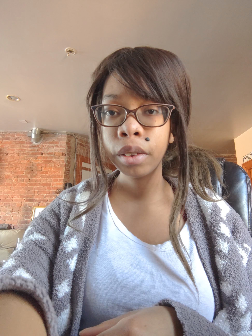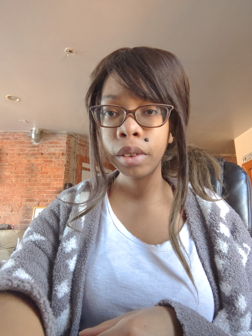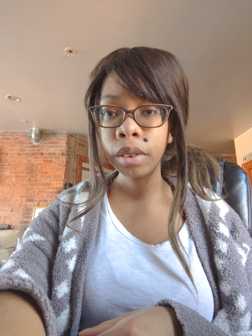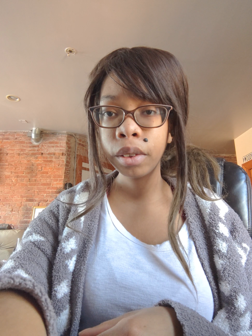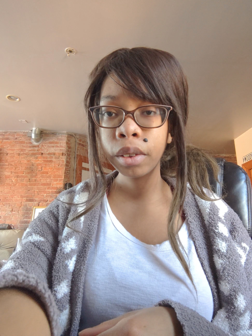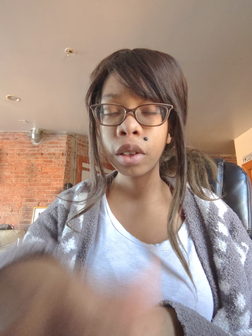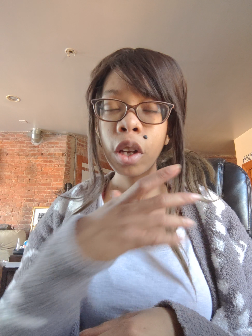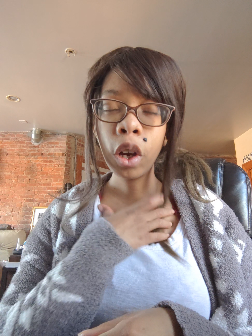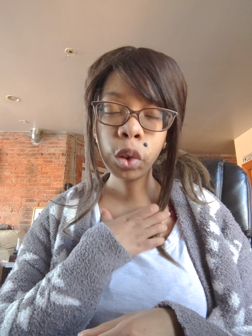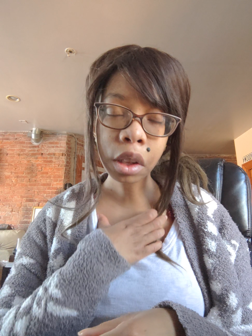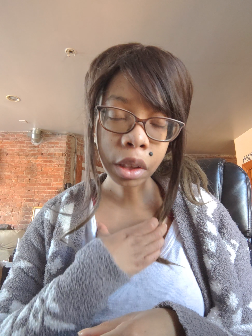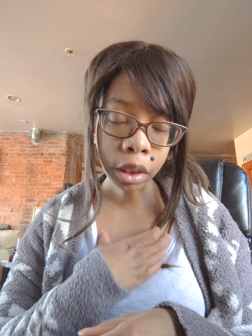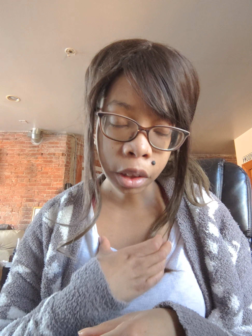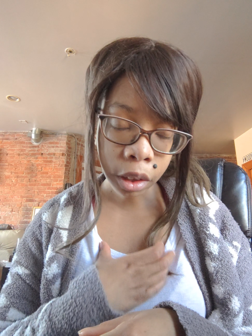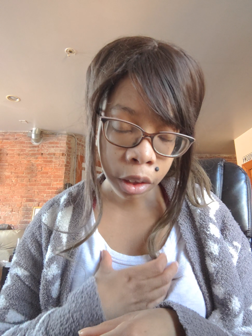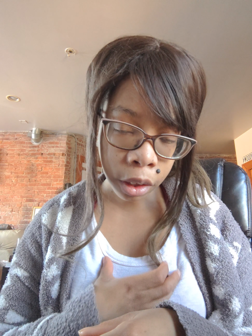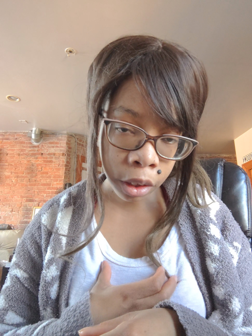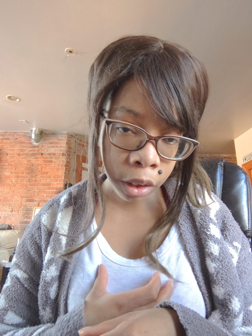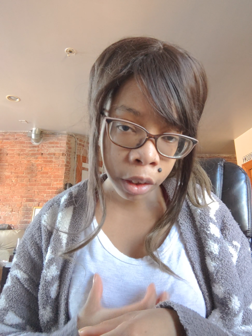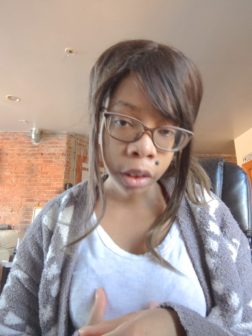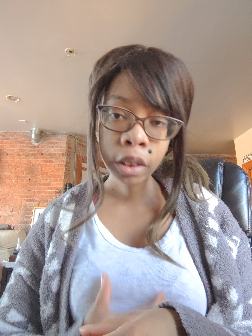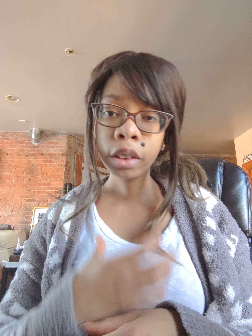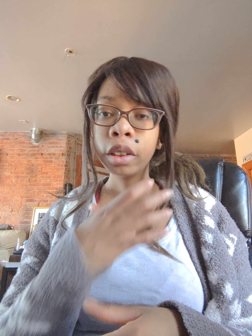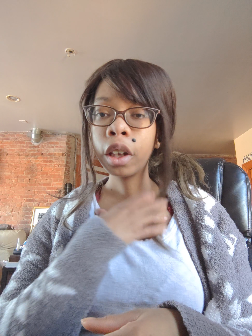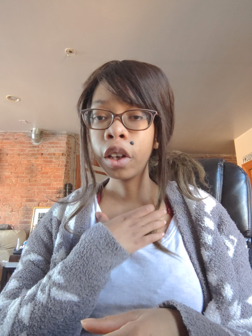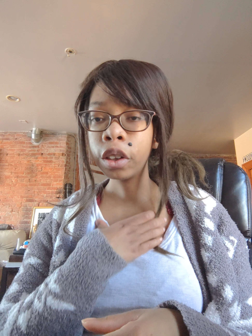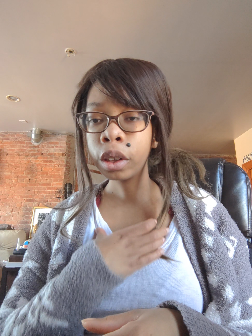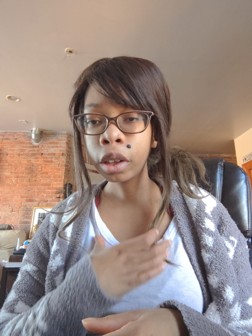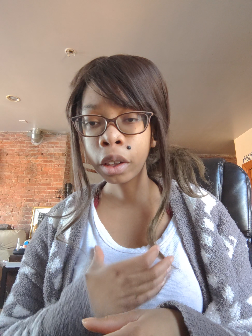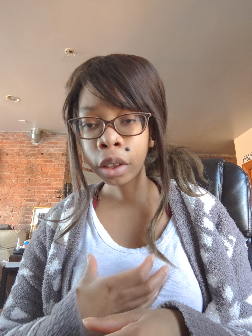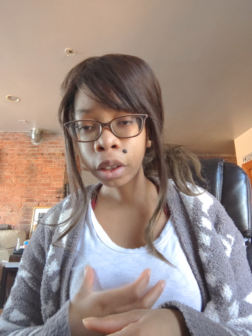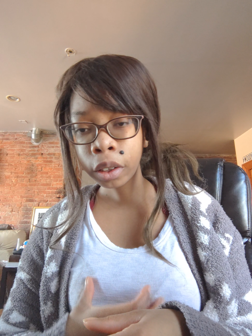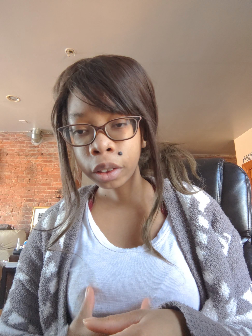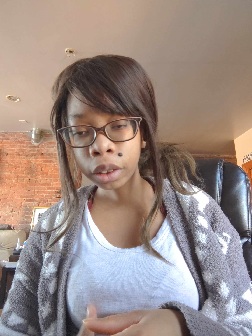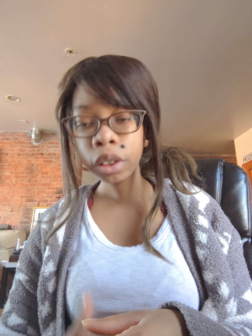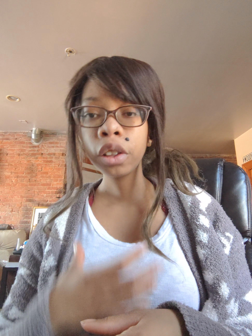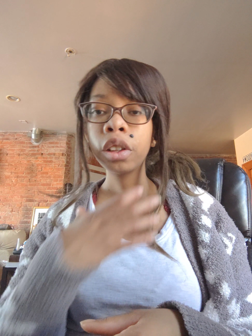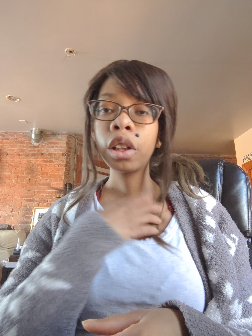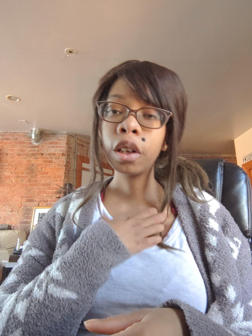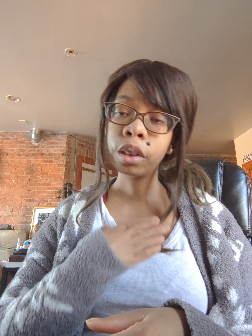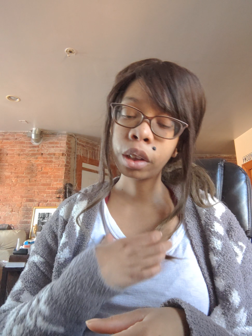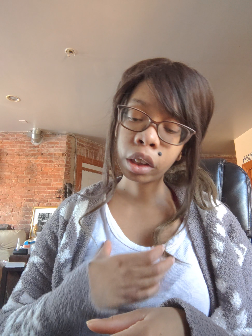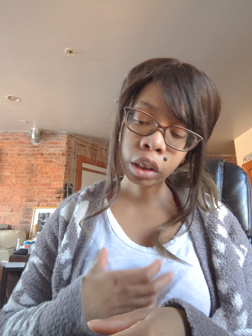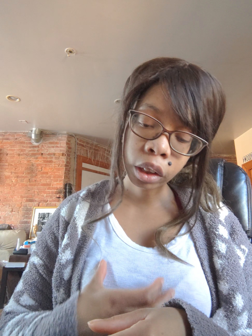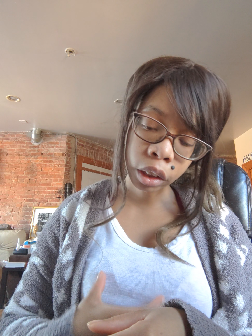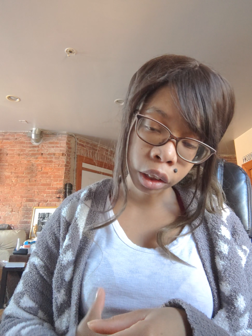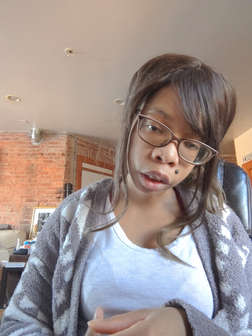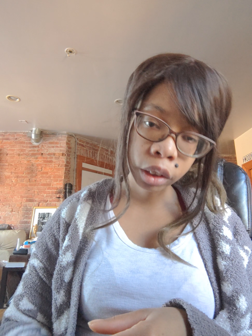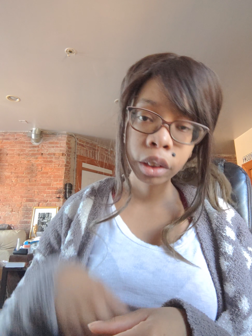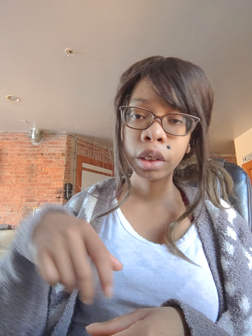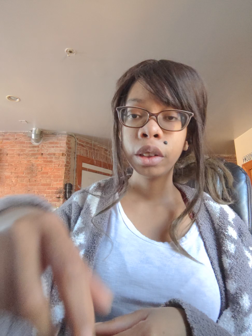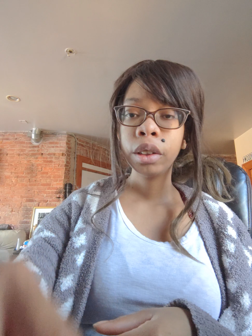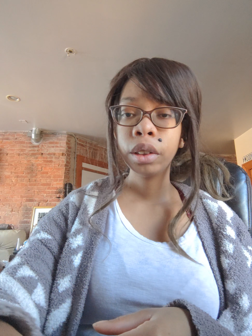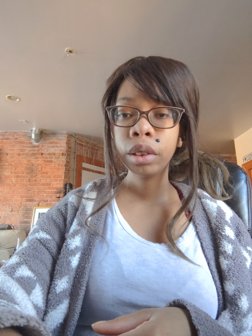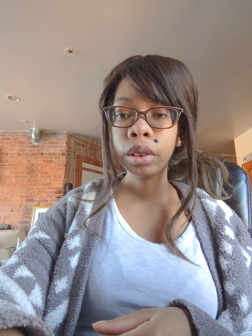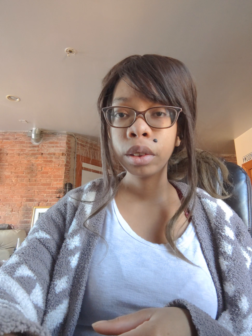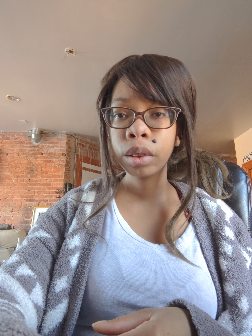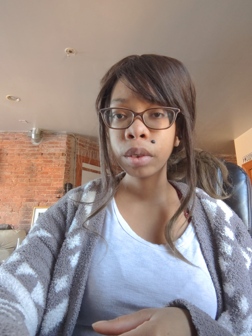hungry